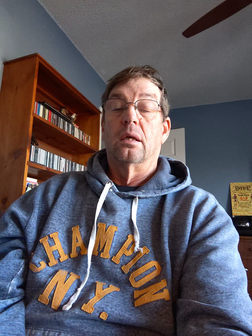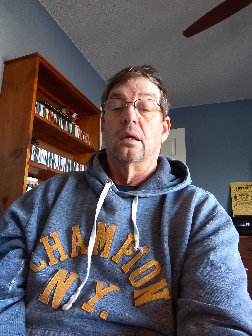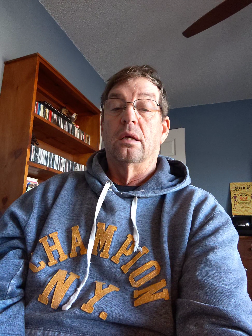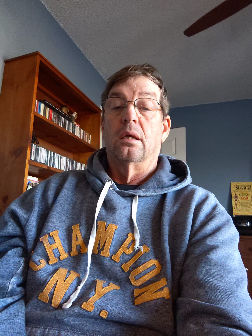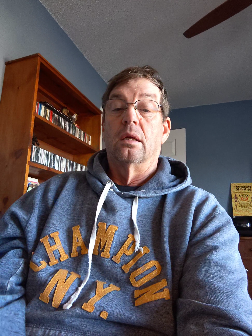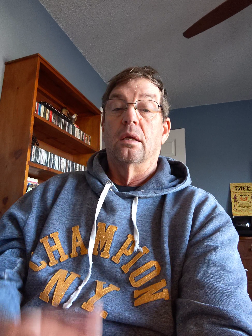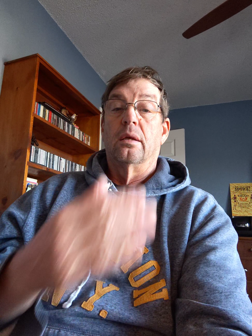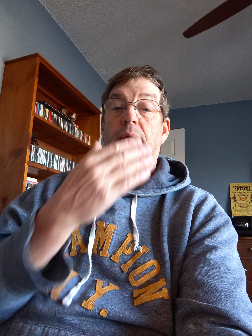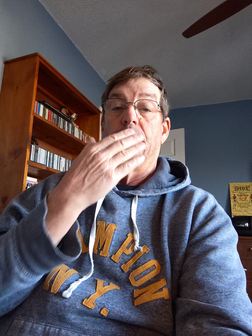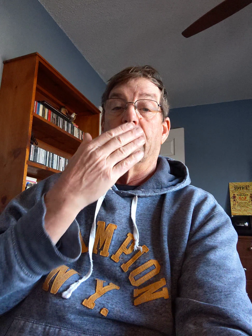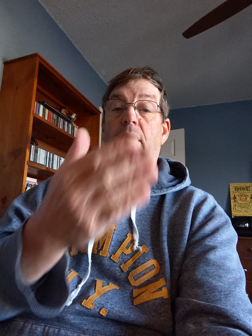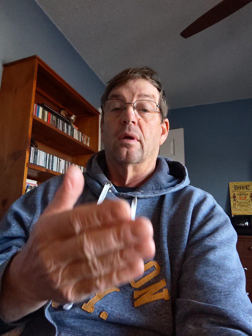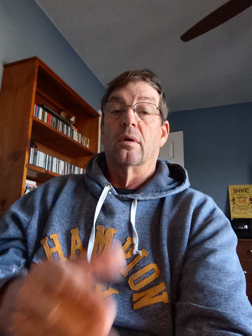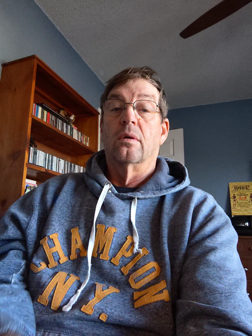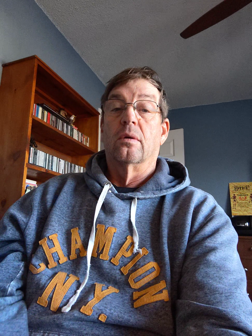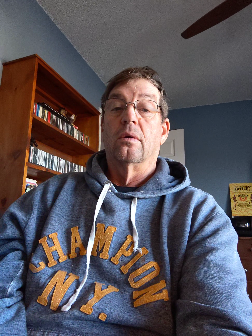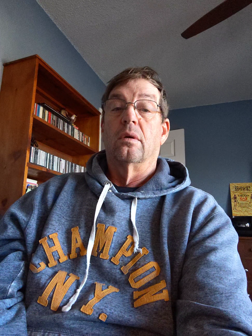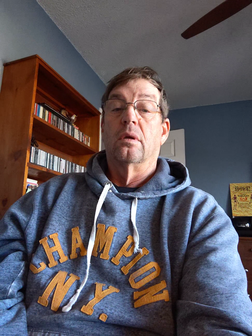thank you